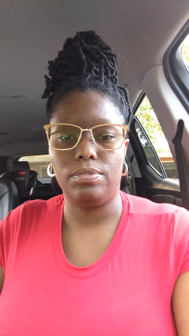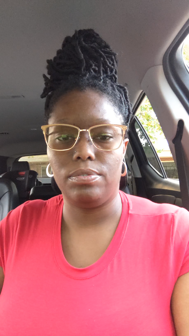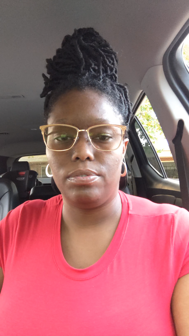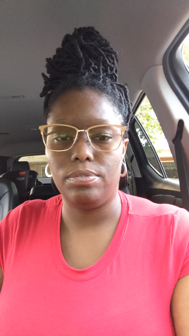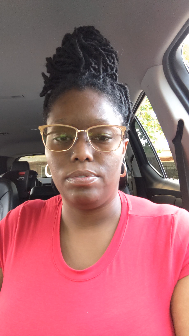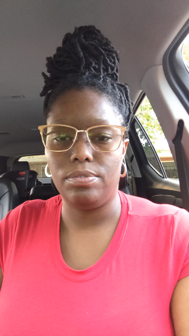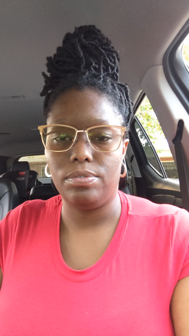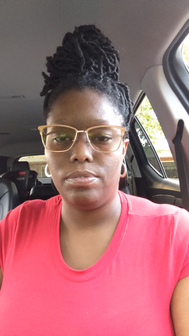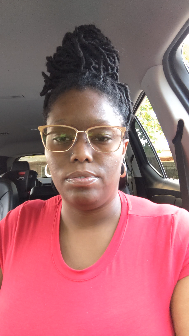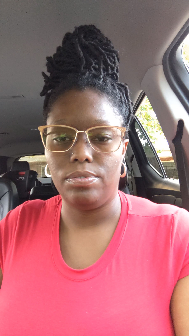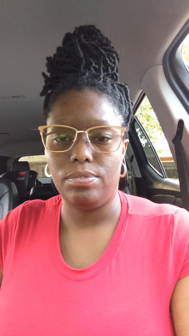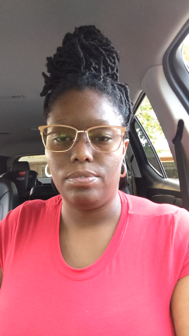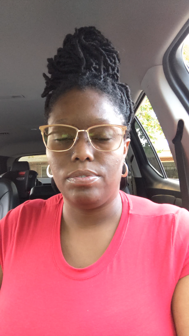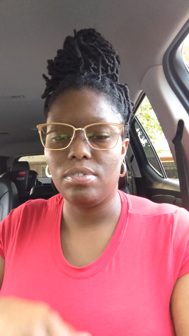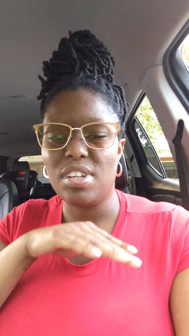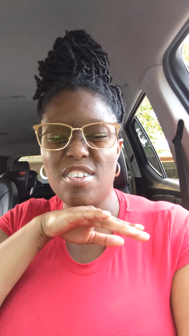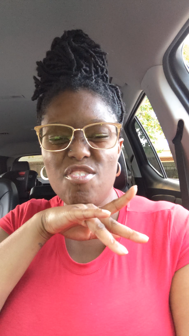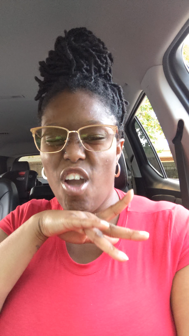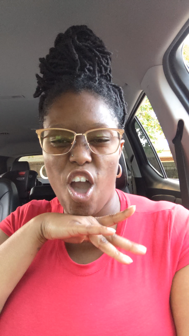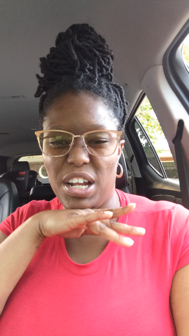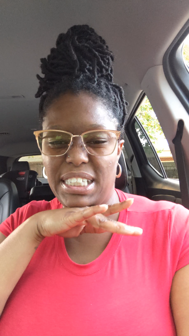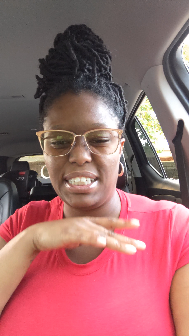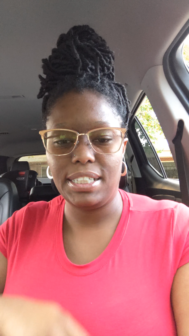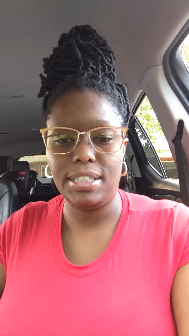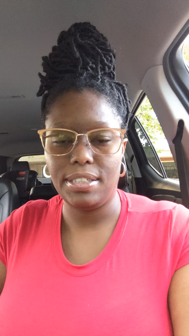naughty